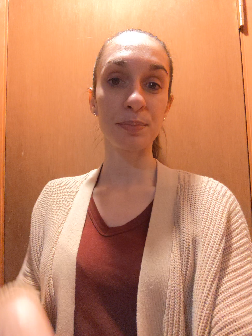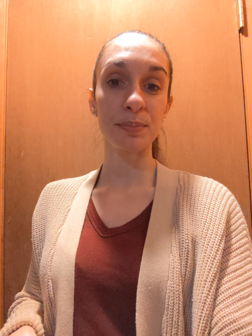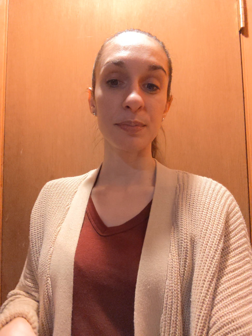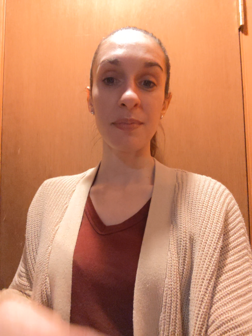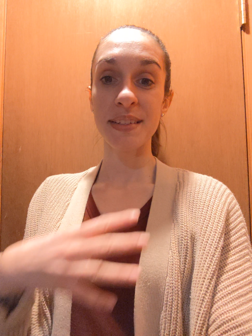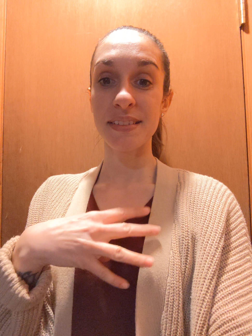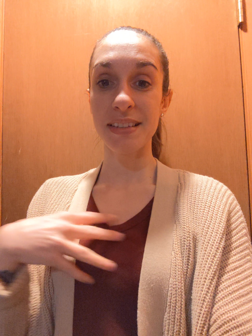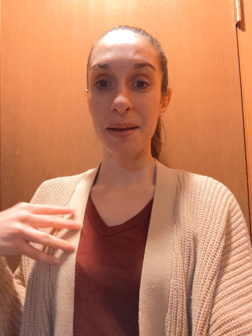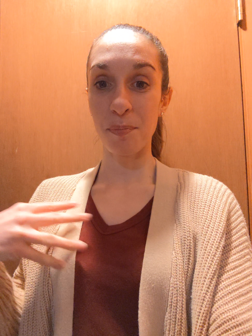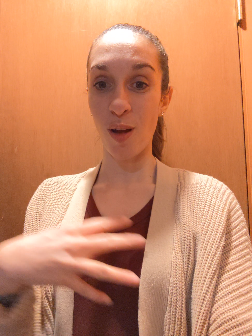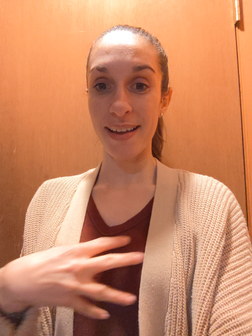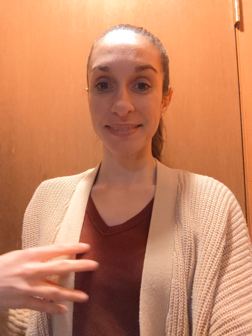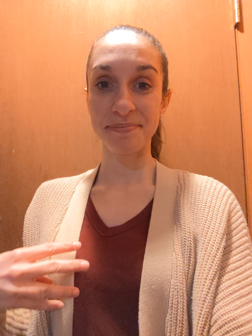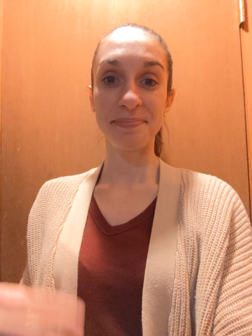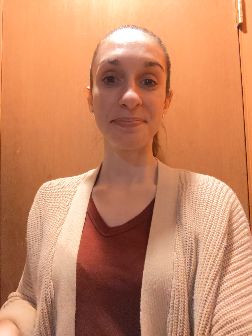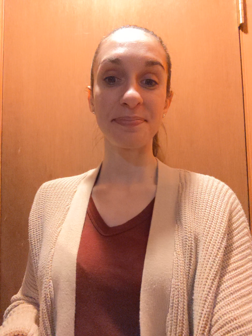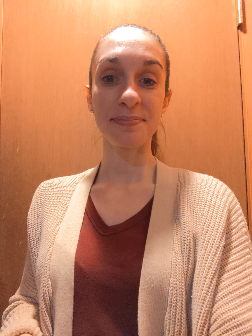zebra